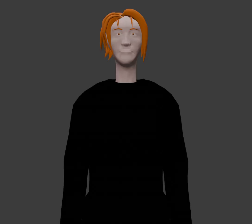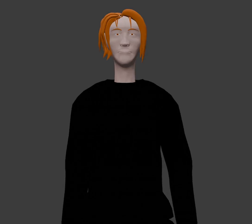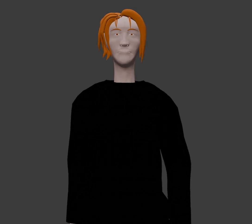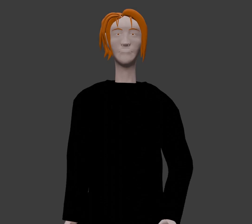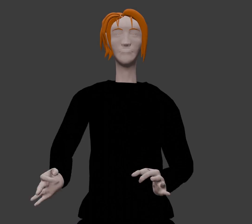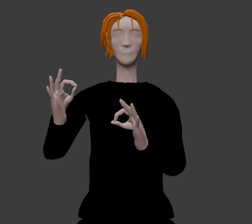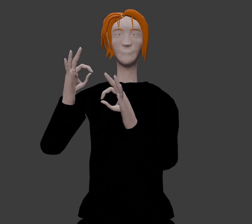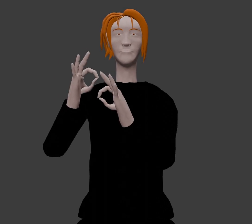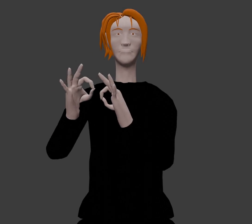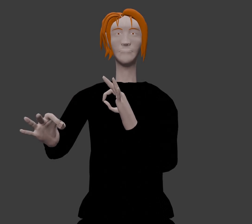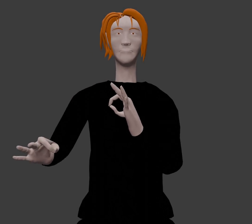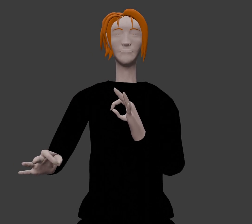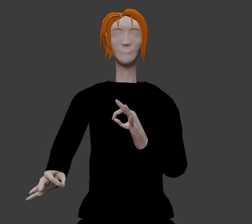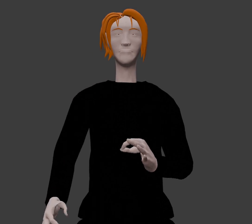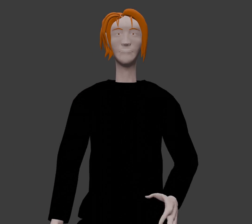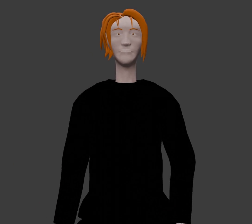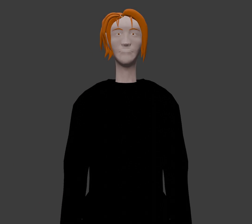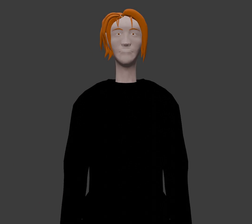Bare